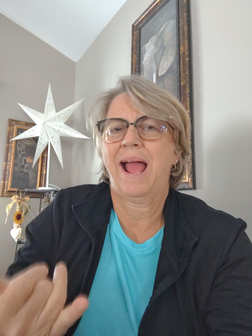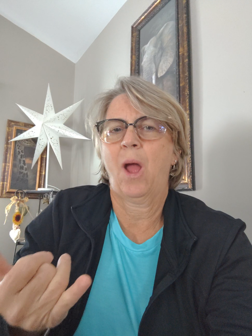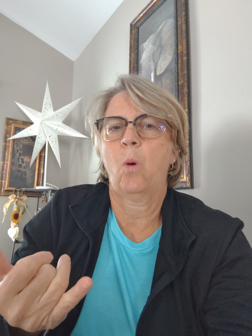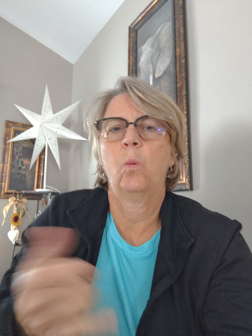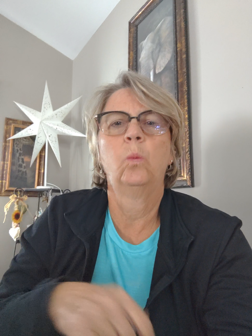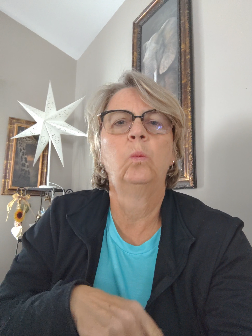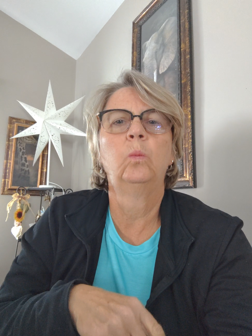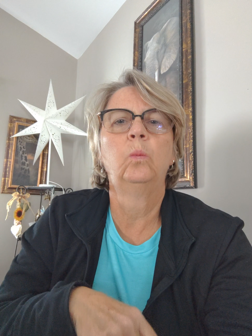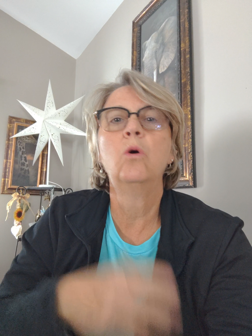now